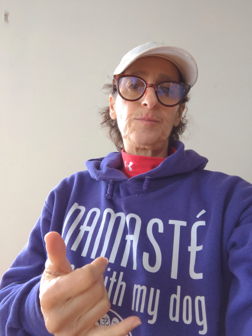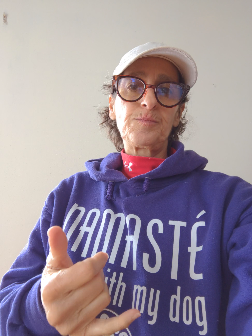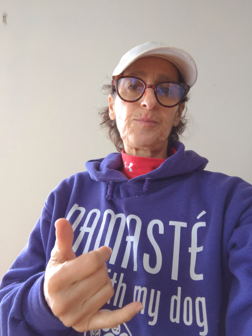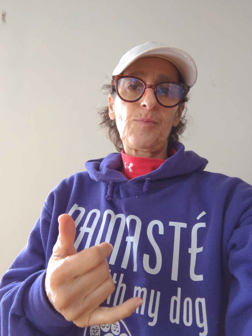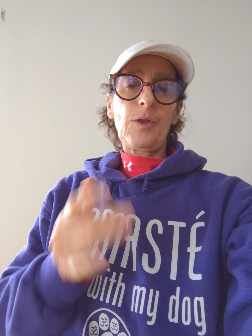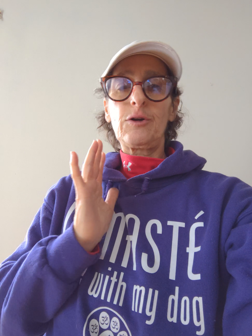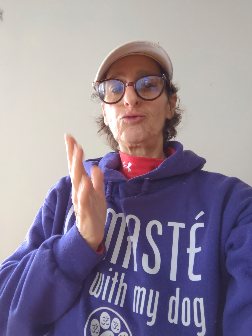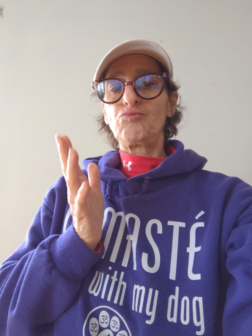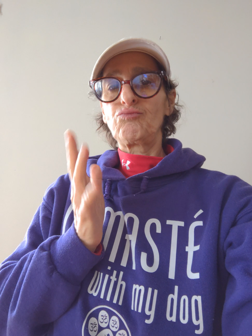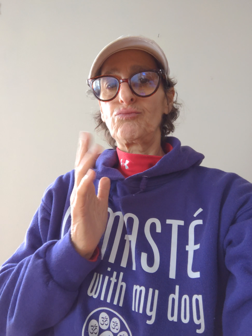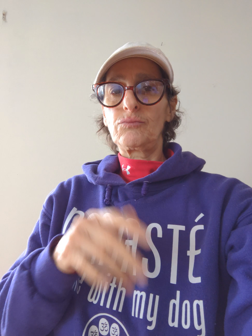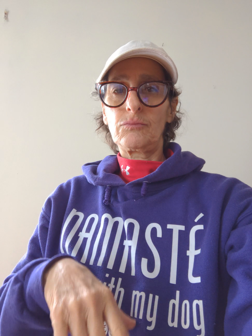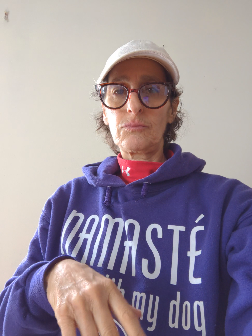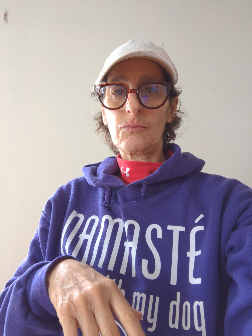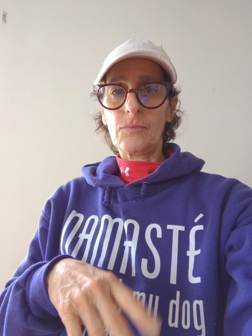talk